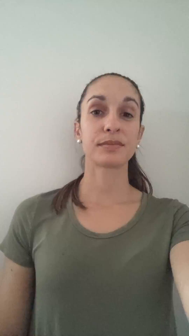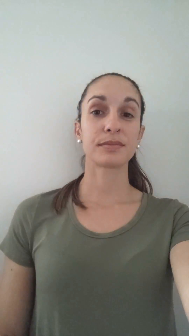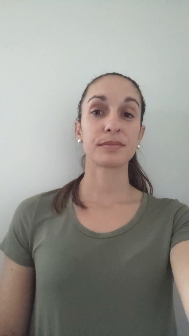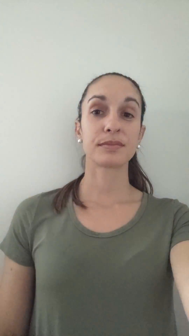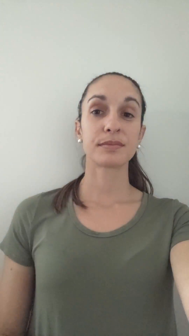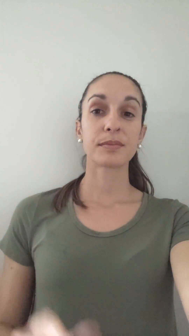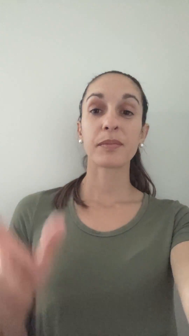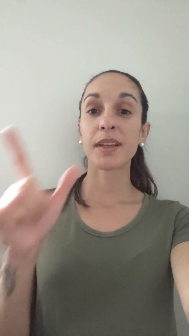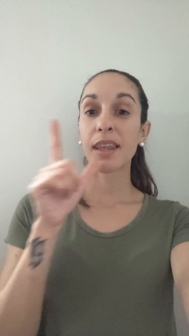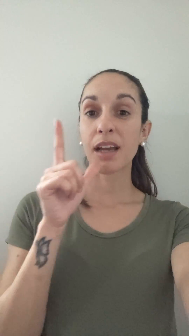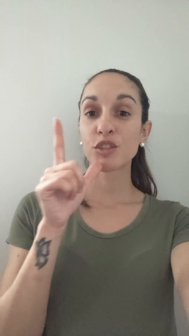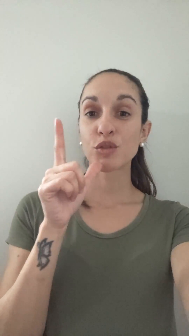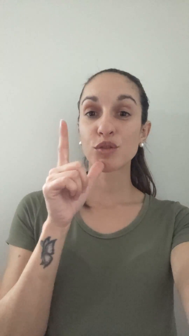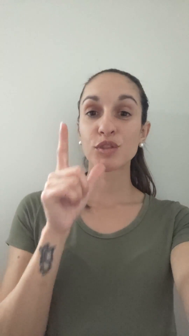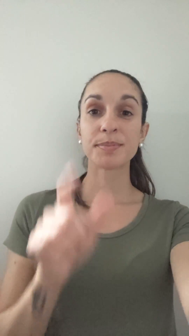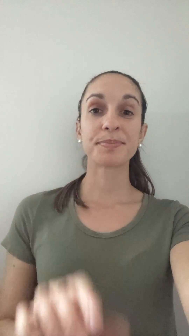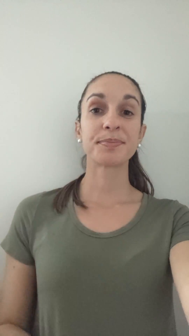lunch